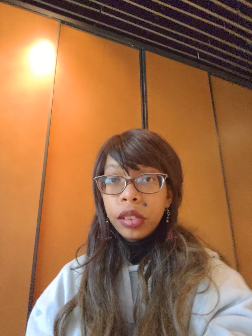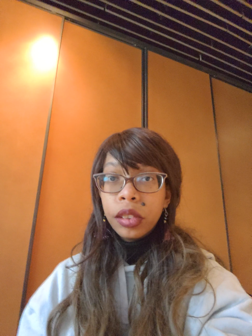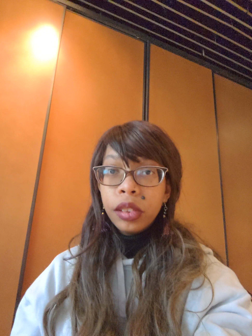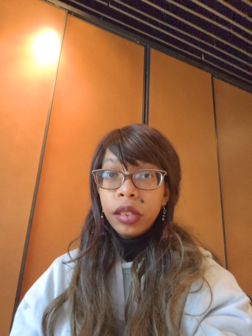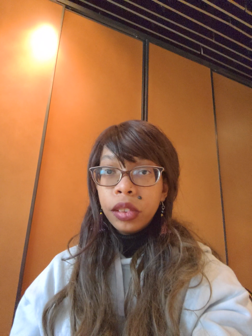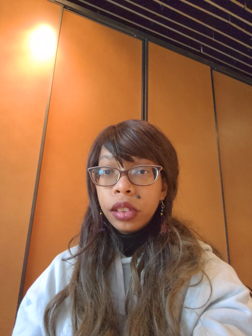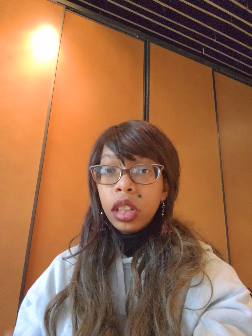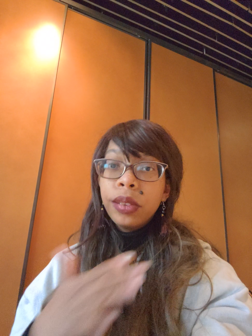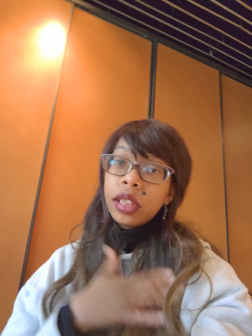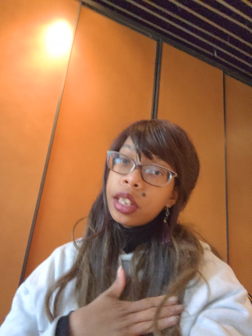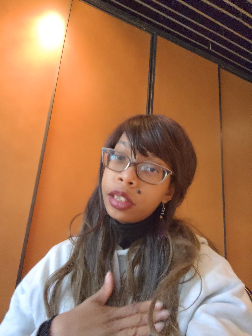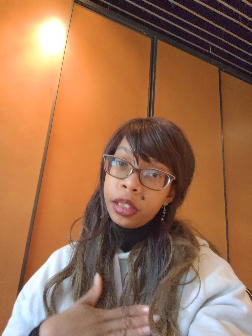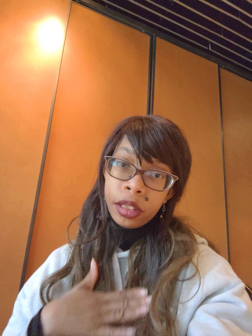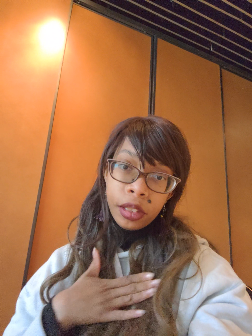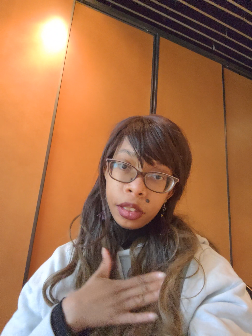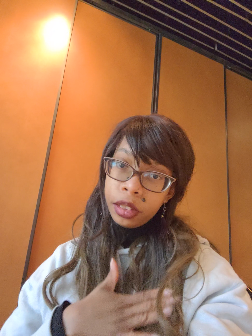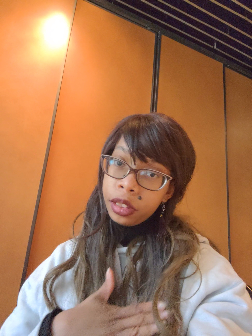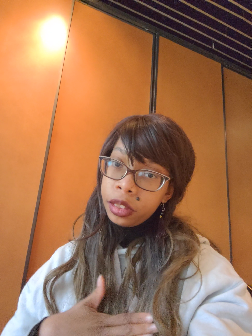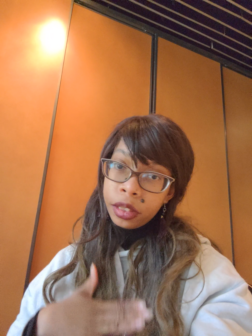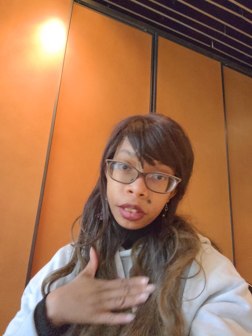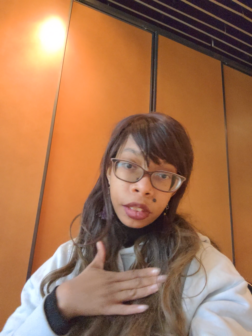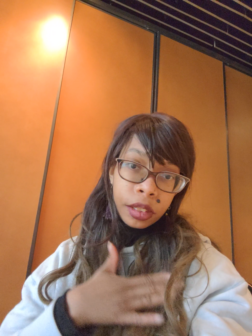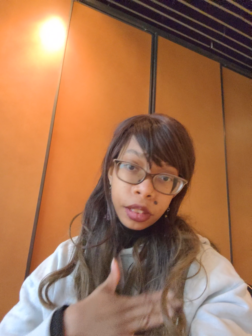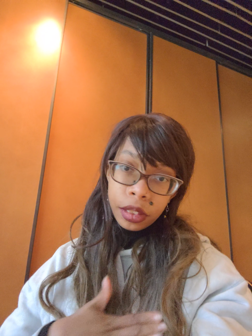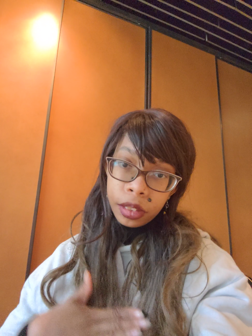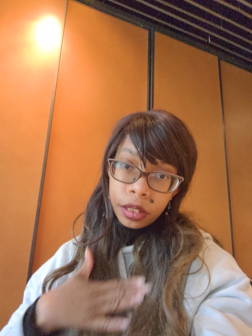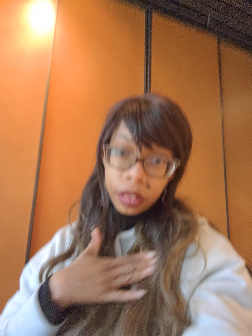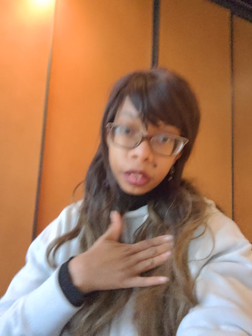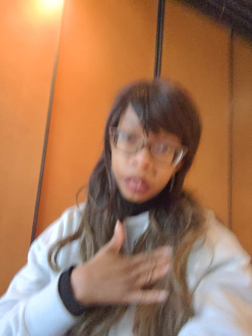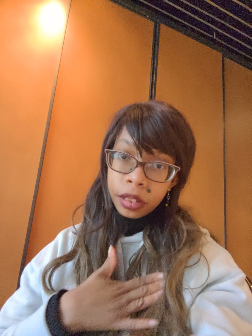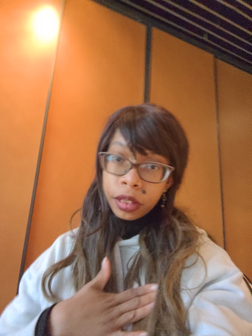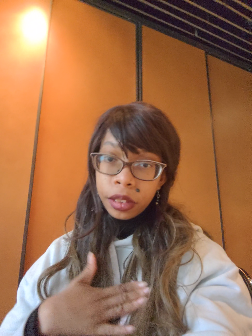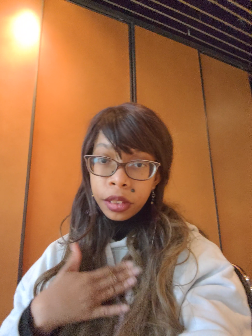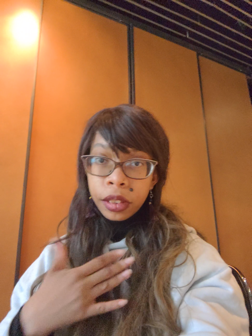please